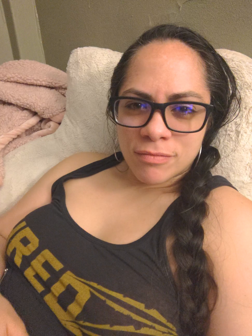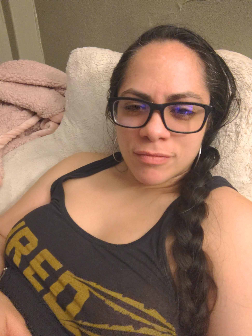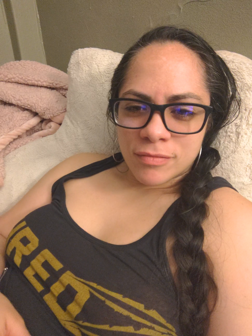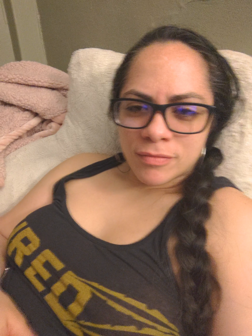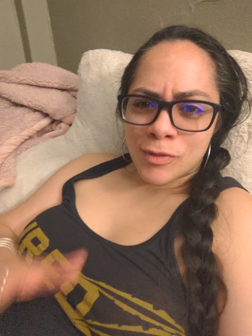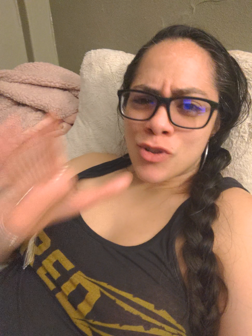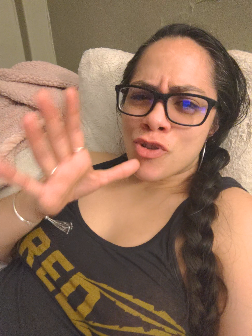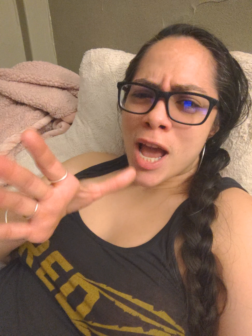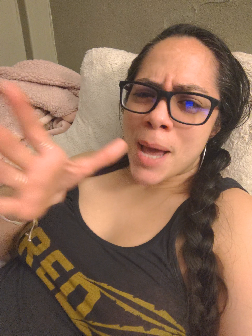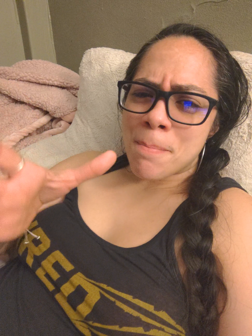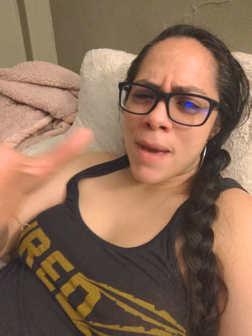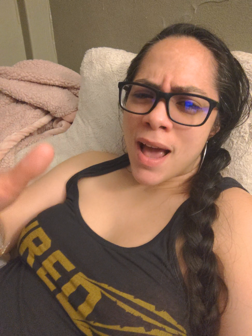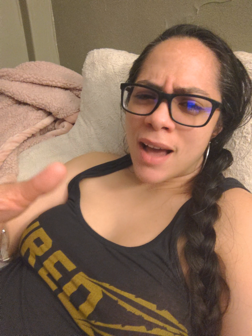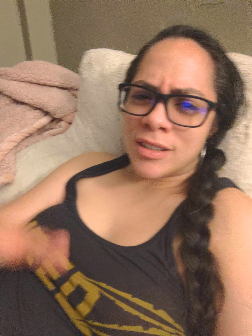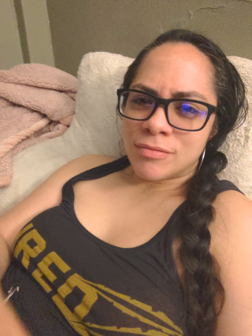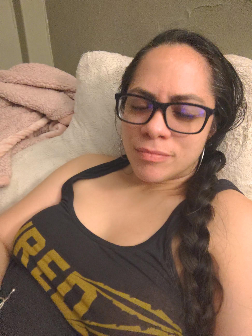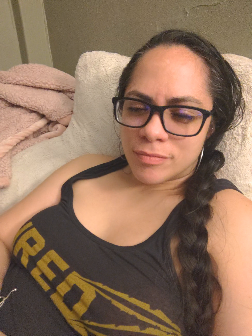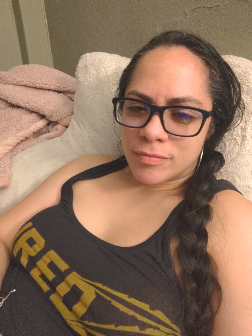grandma